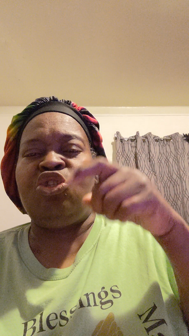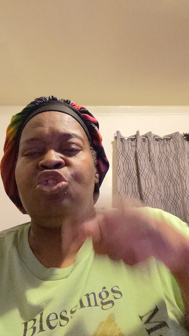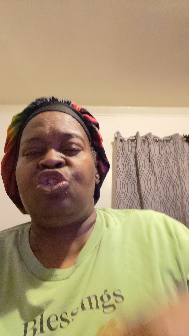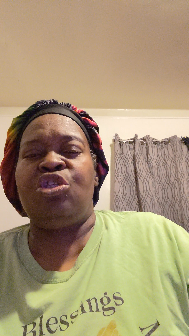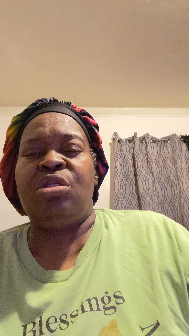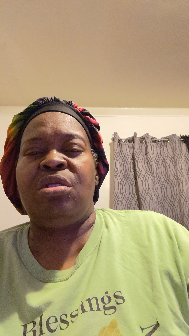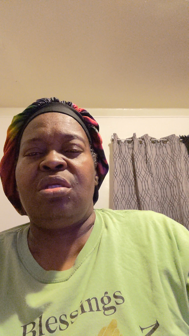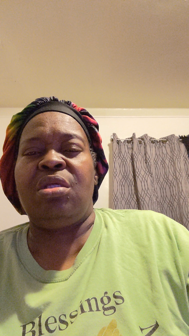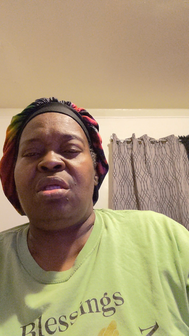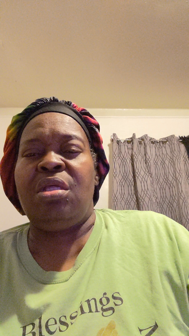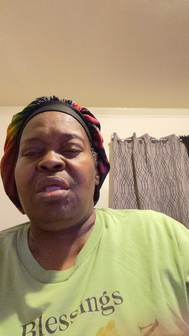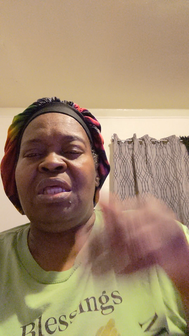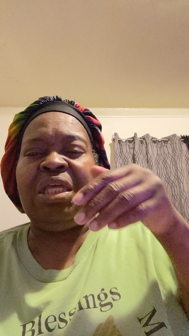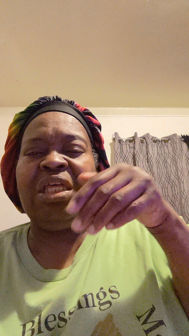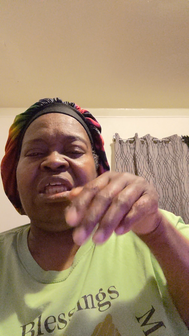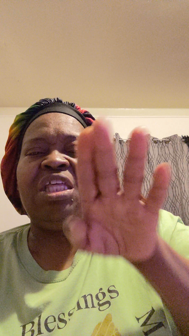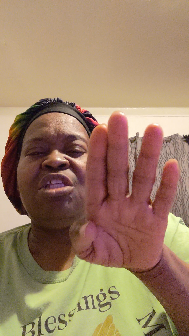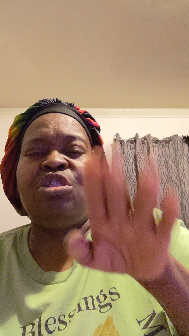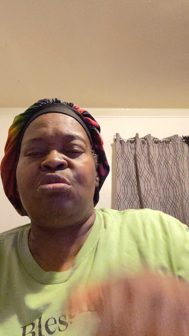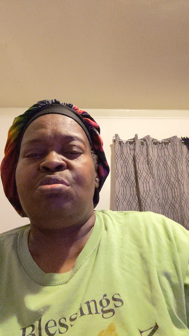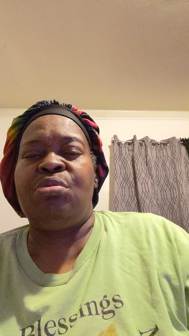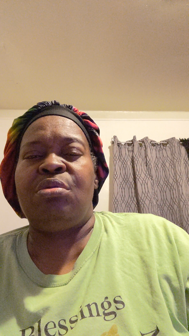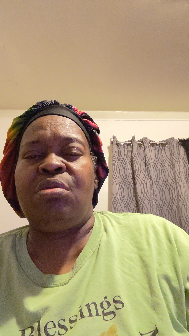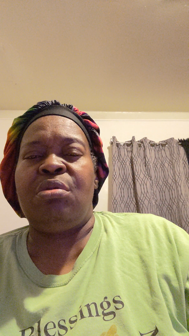enter